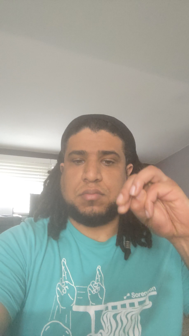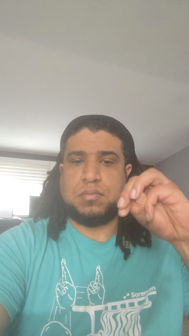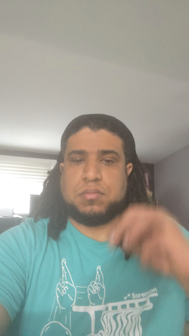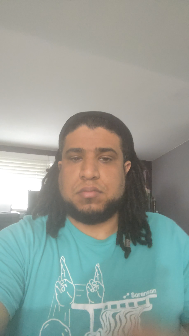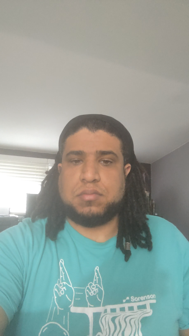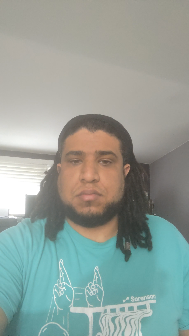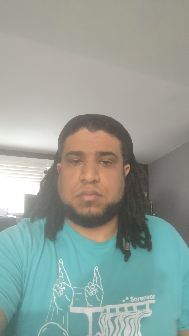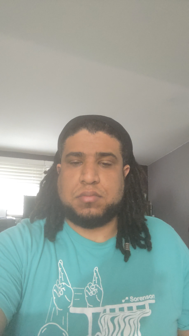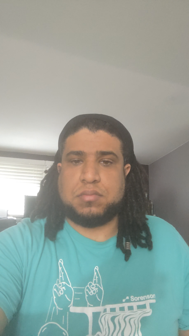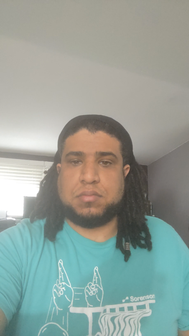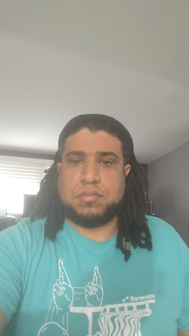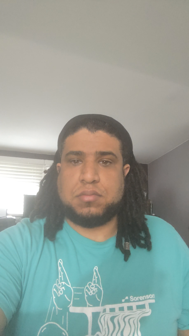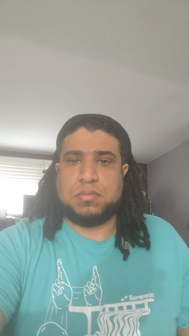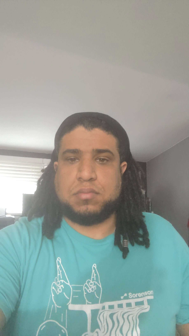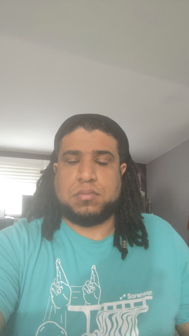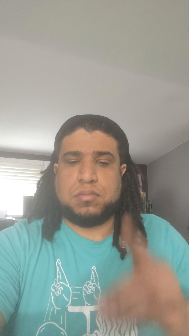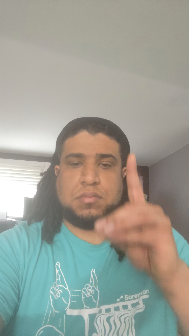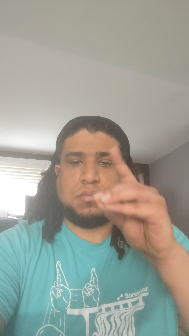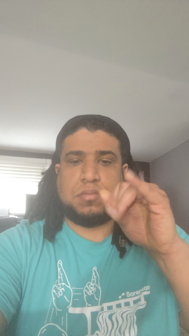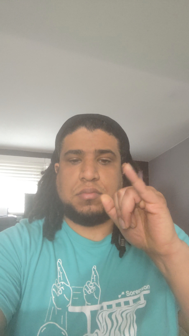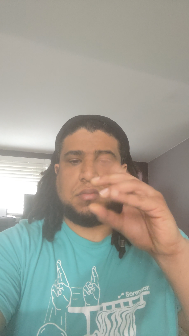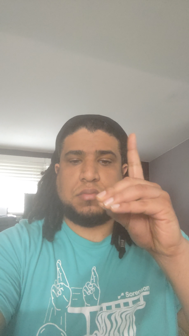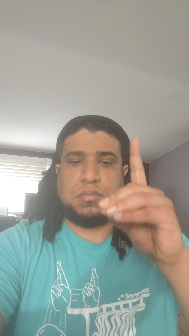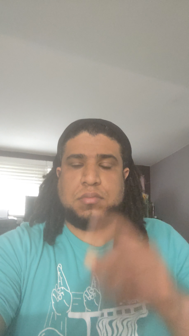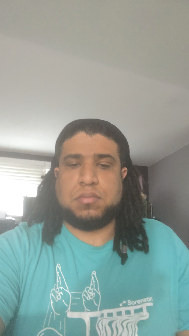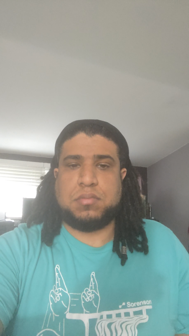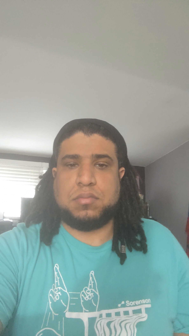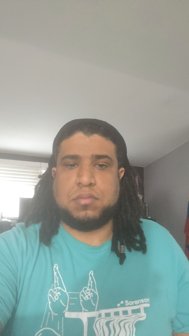did